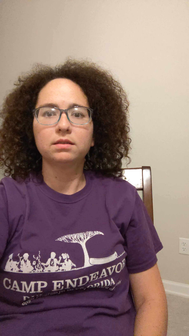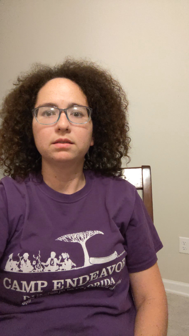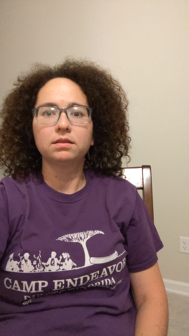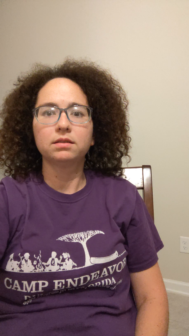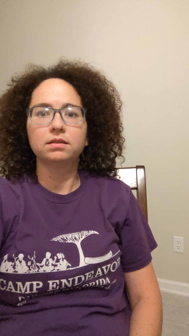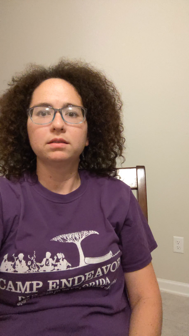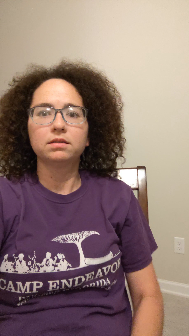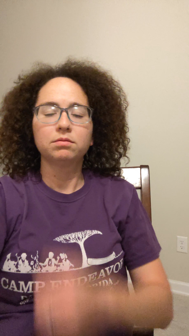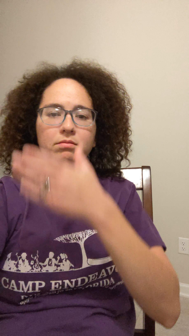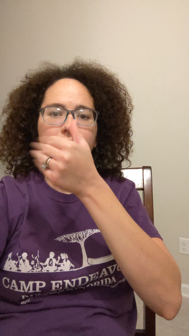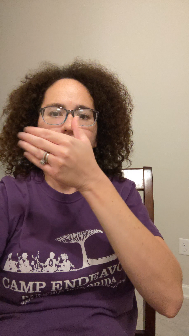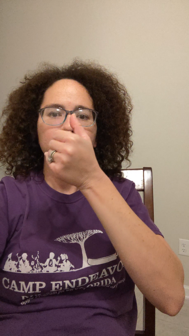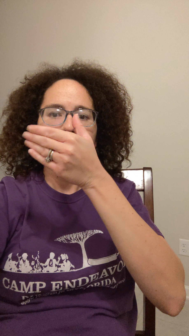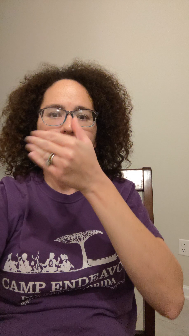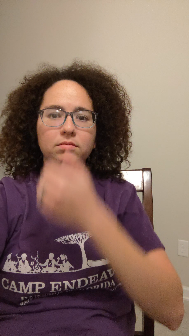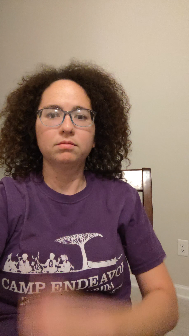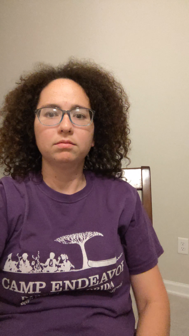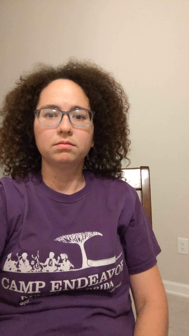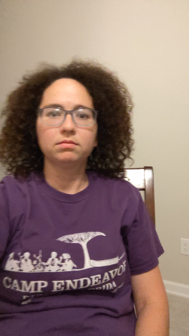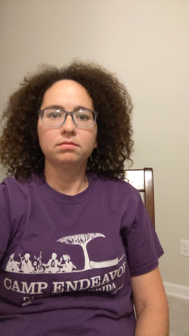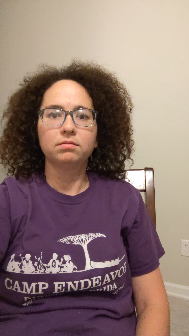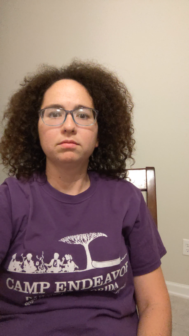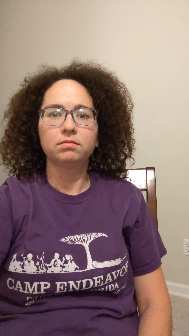butterfly